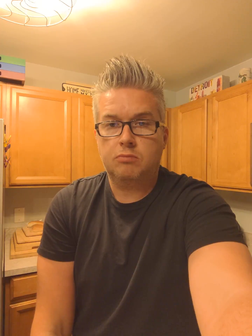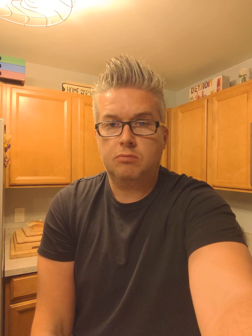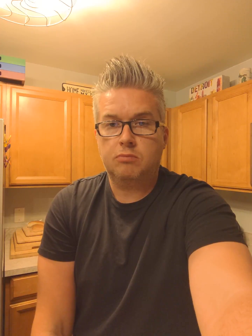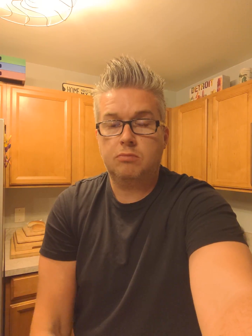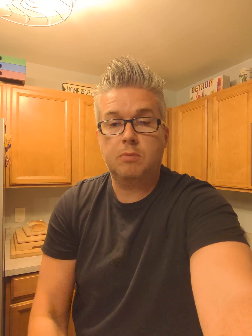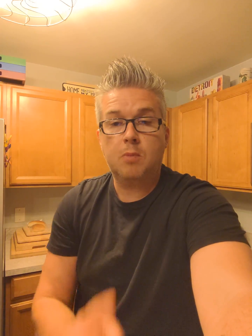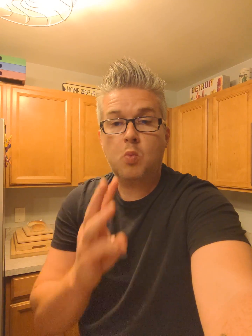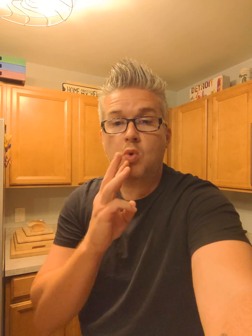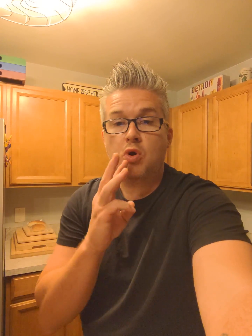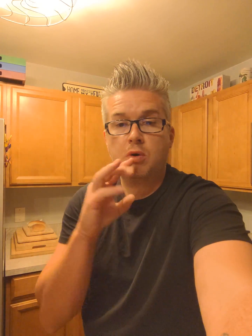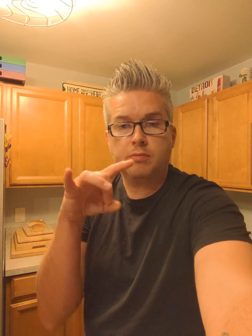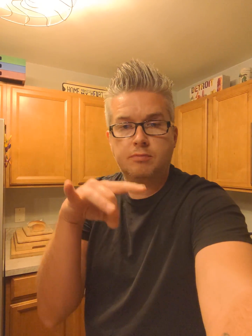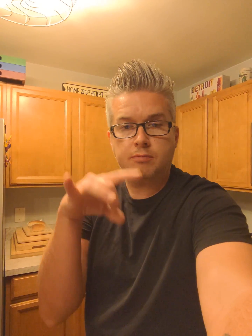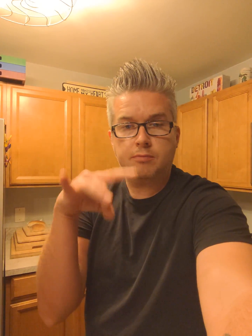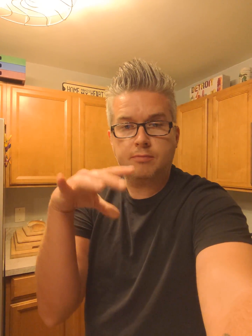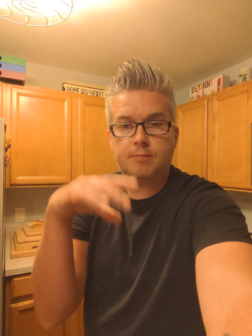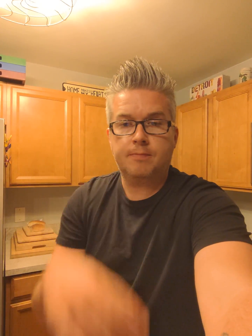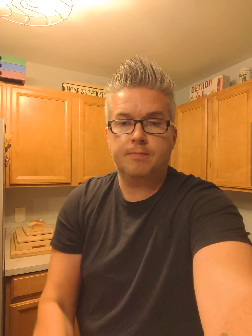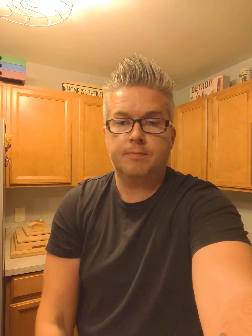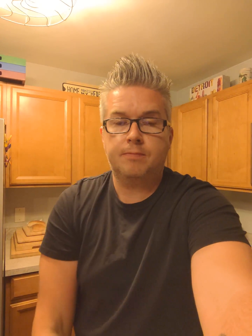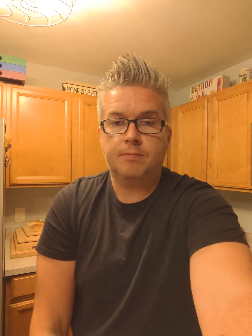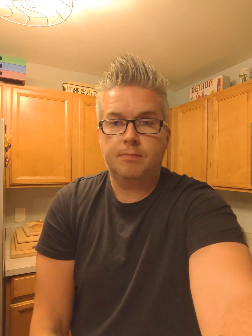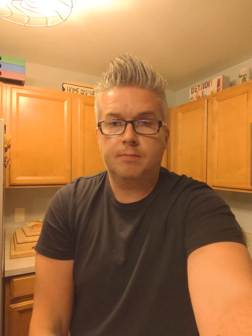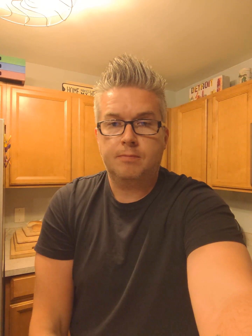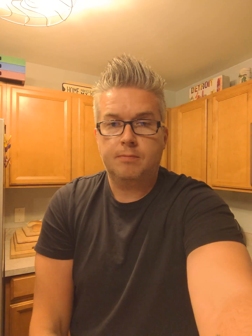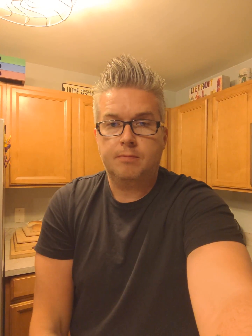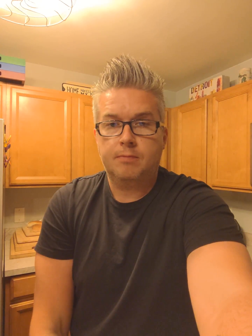melon